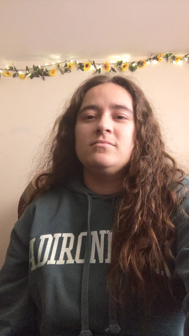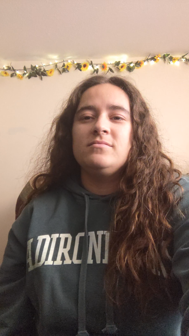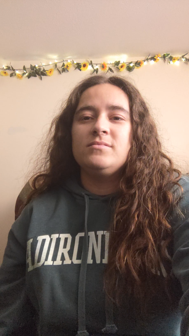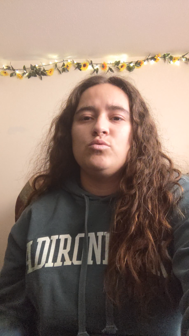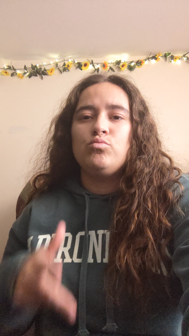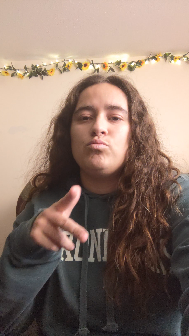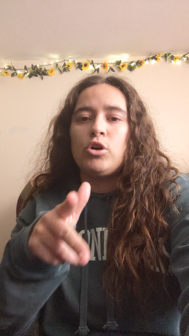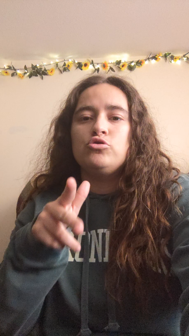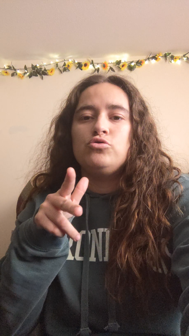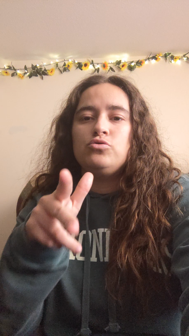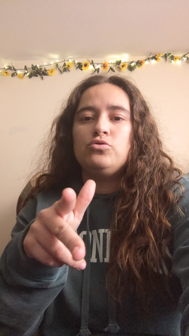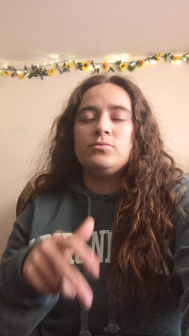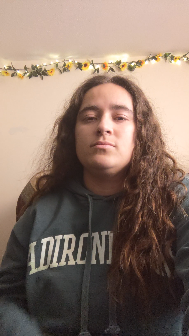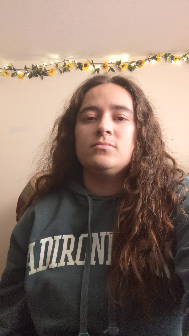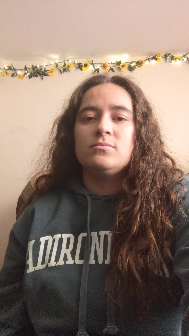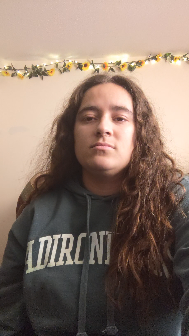garage